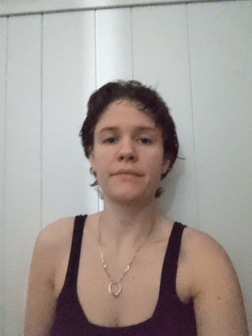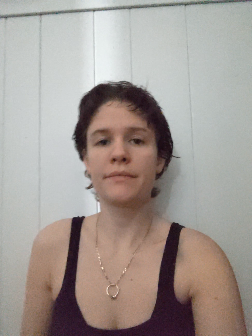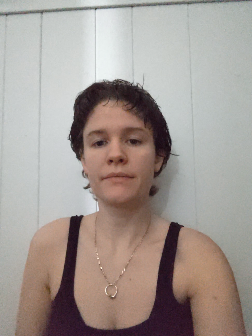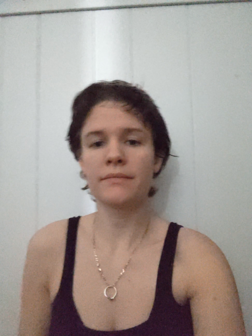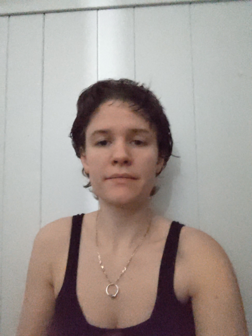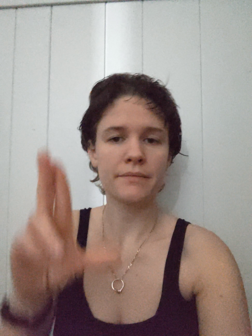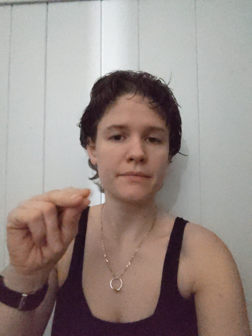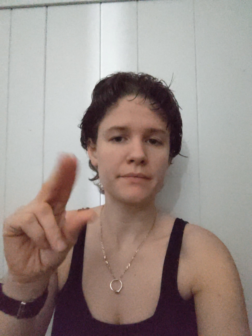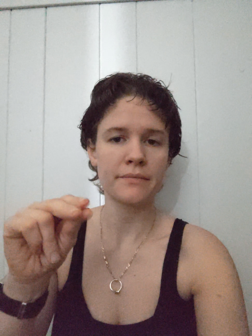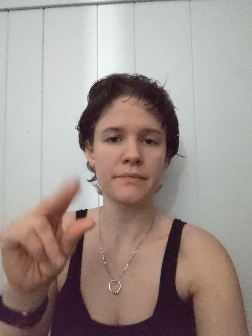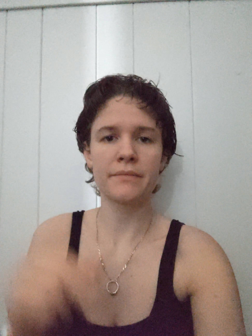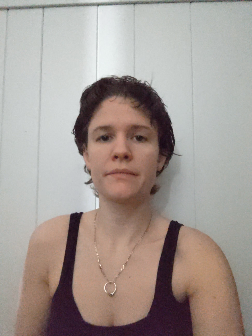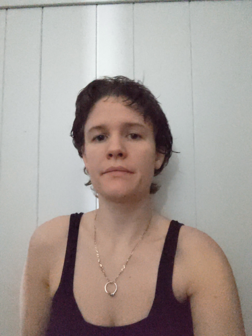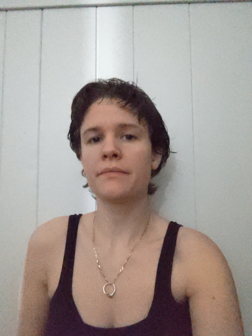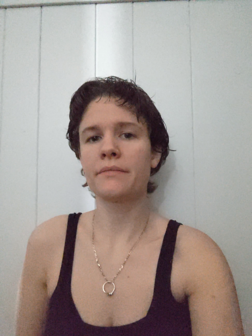no